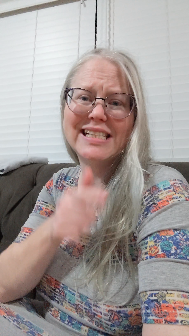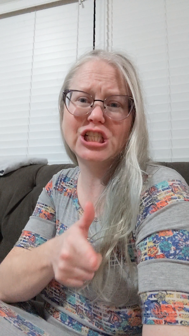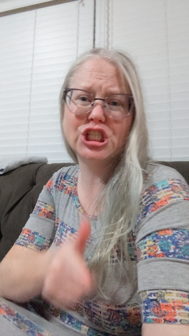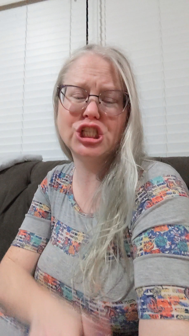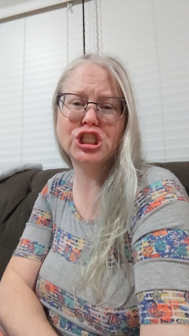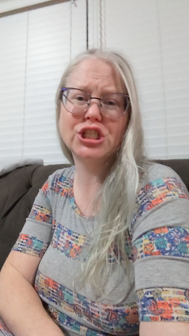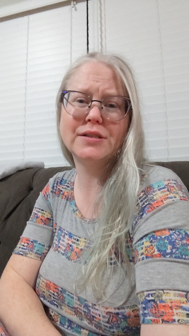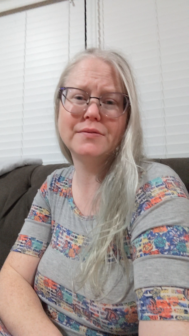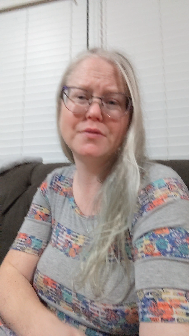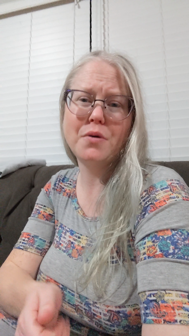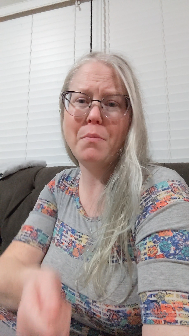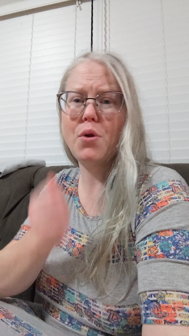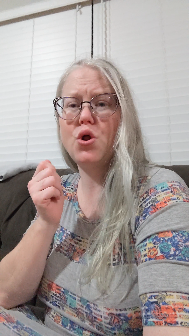pull